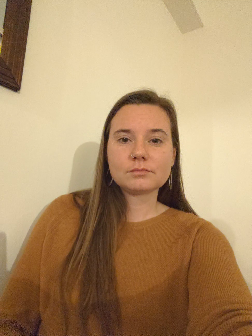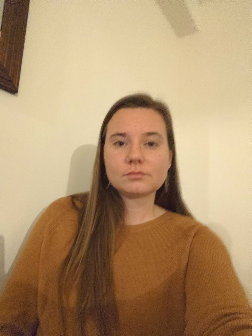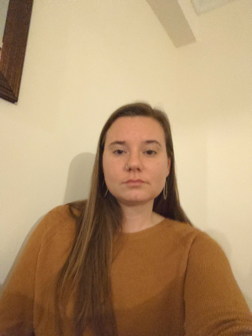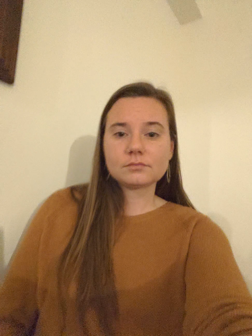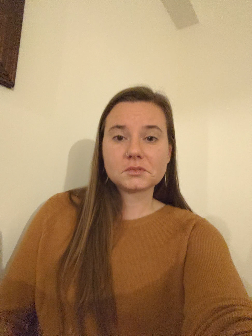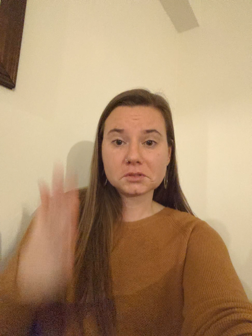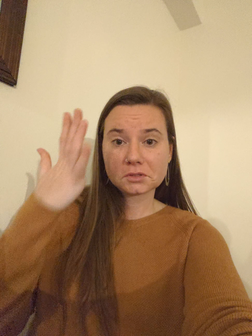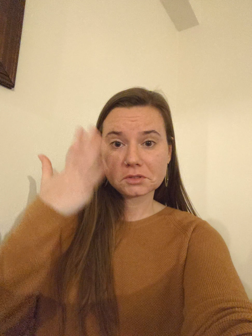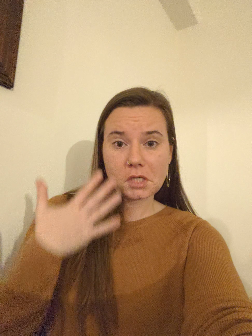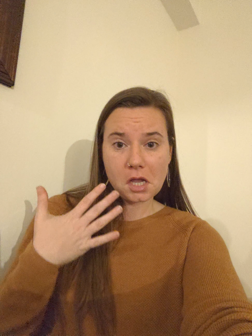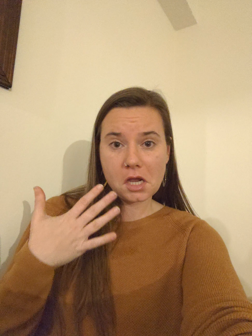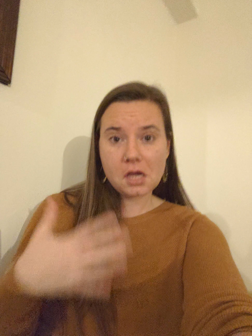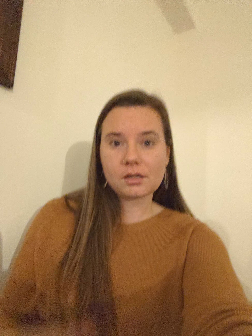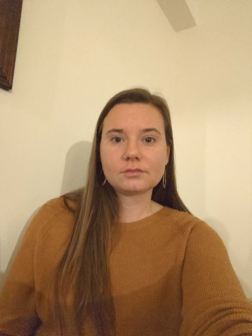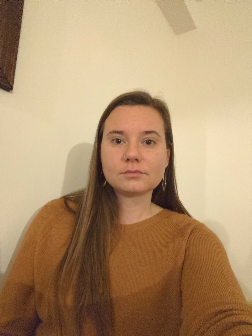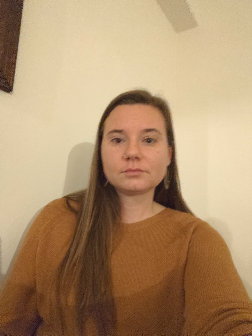sad